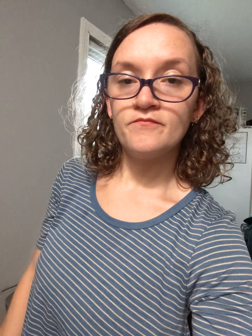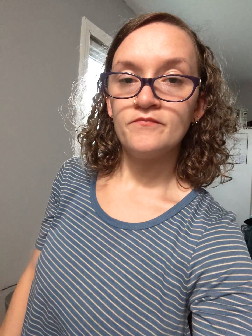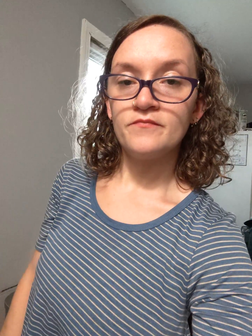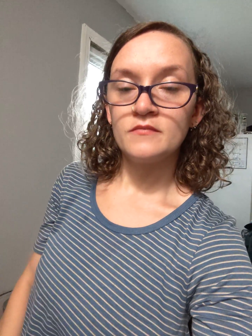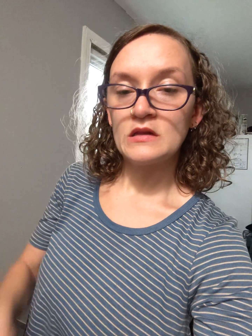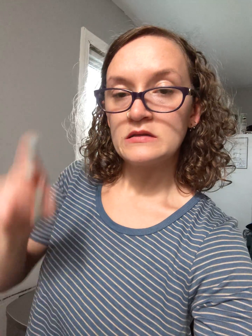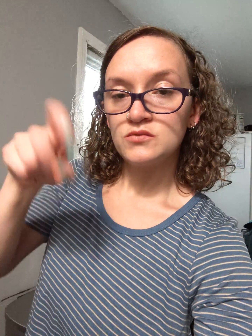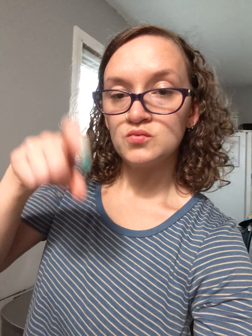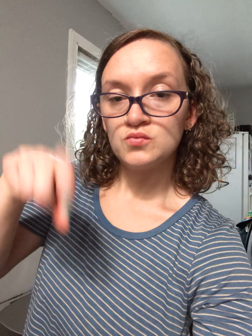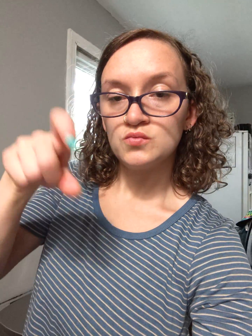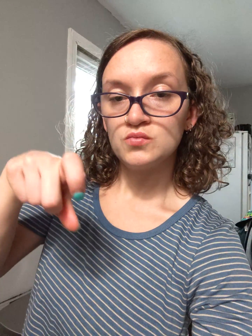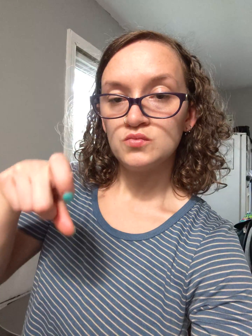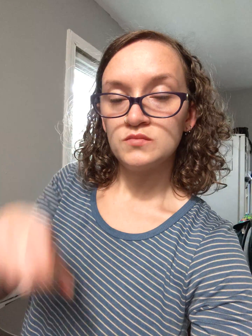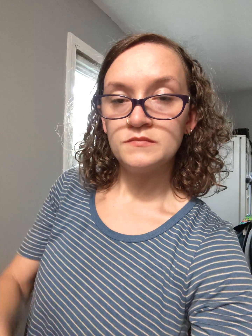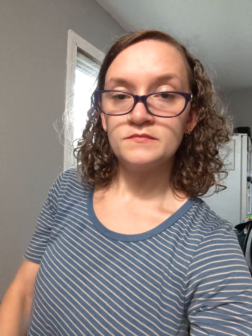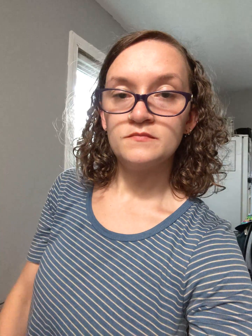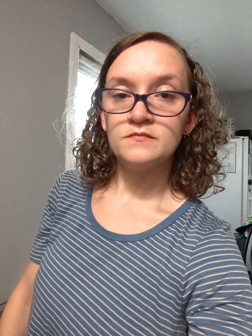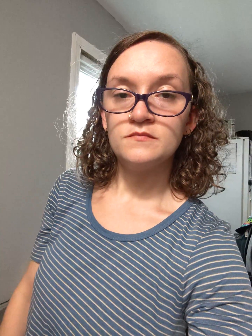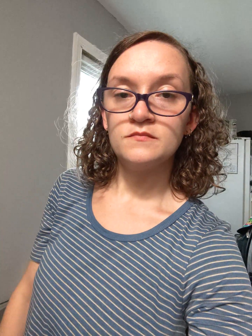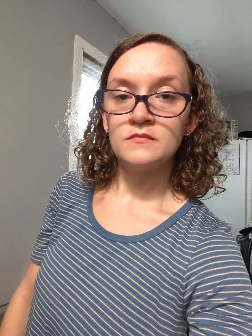need